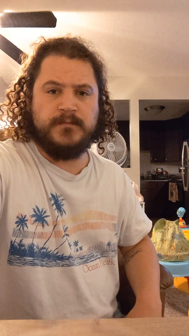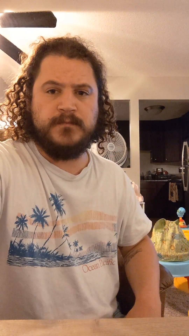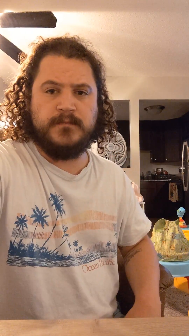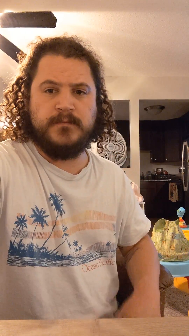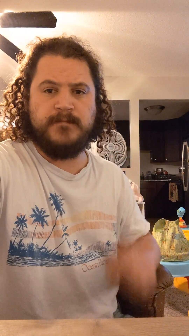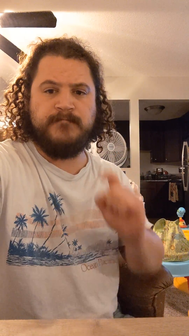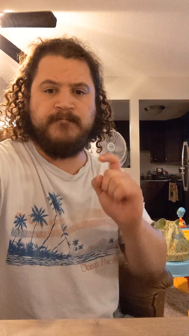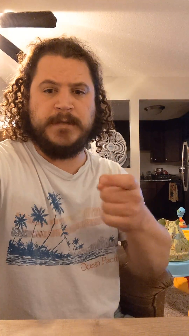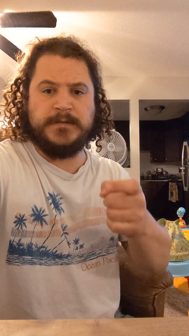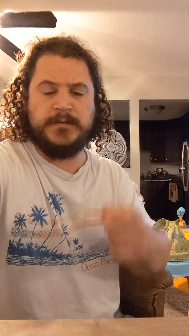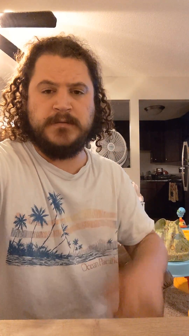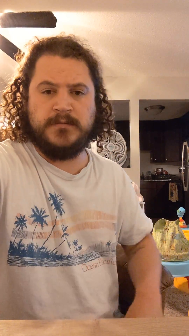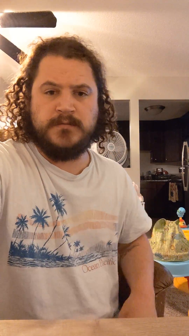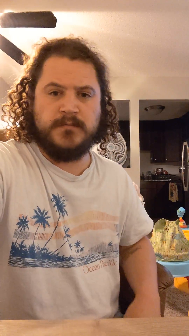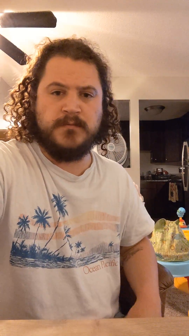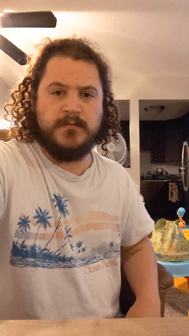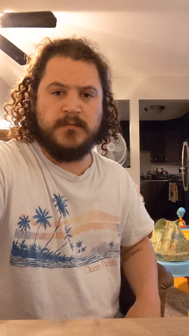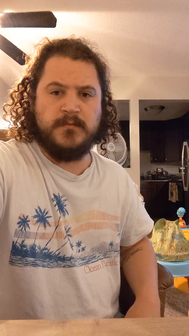present